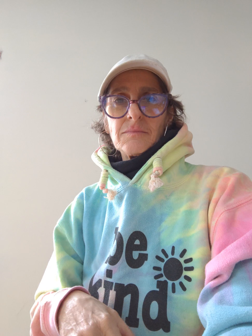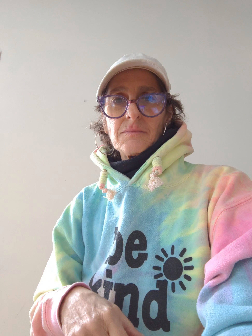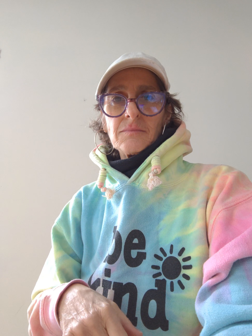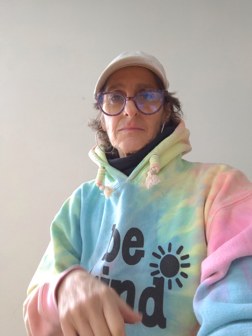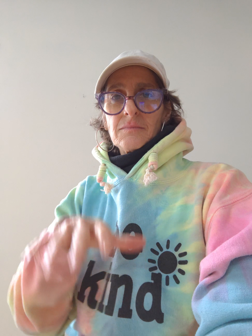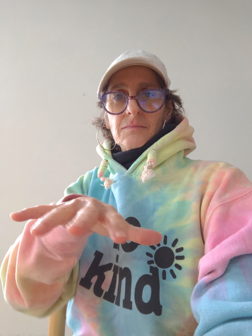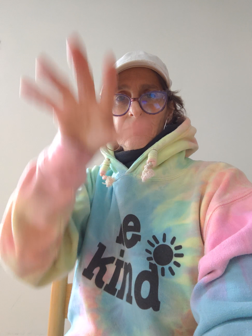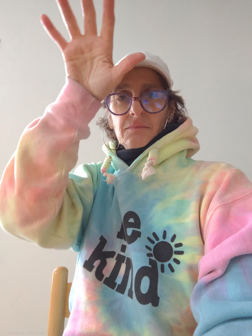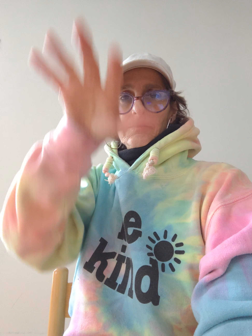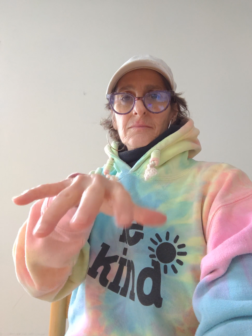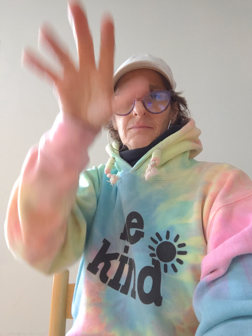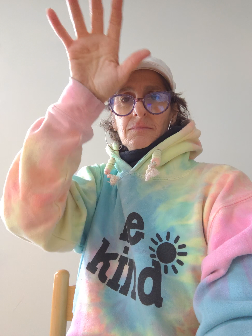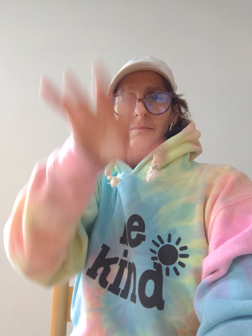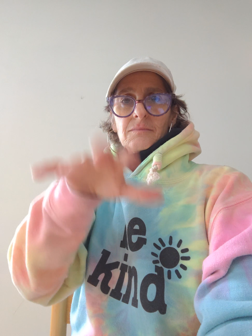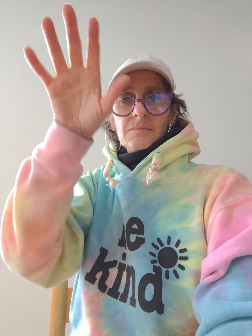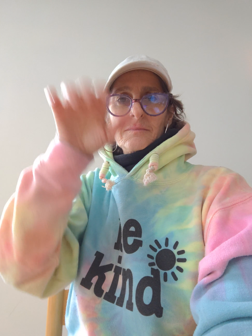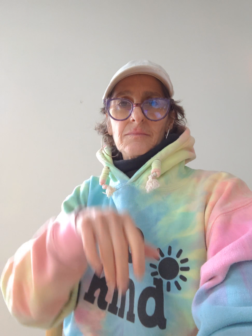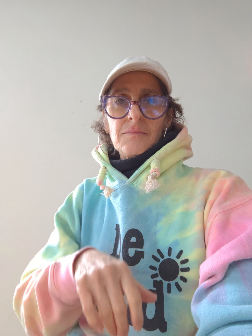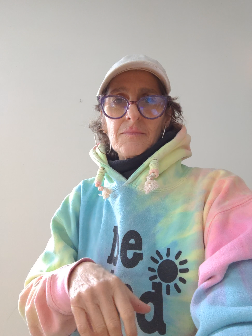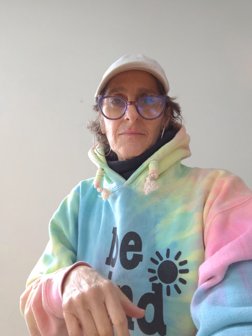alligator